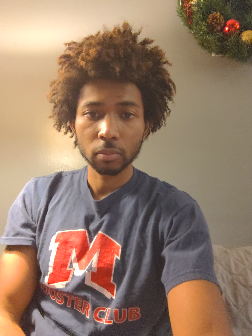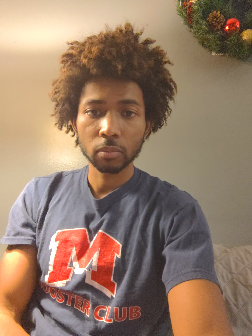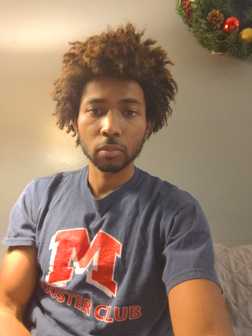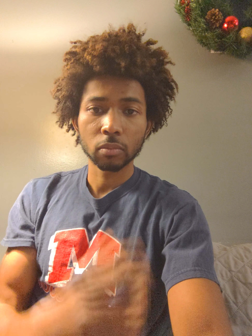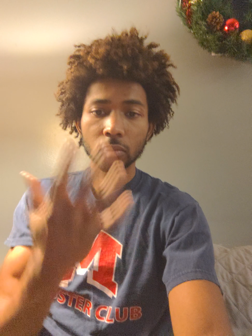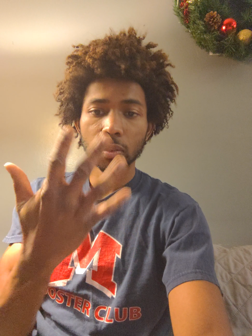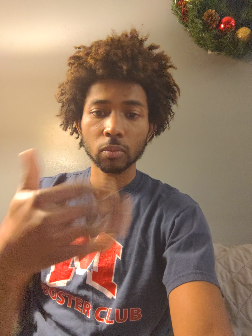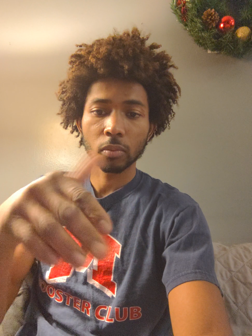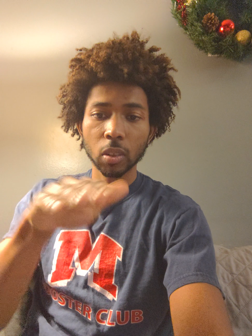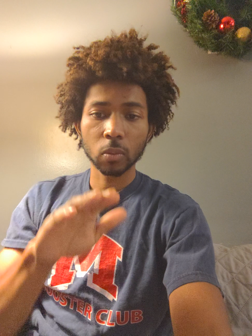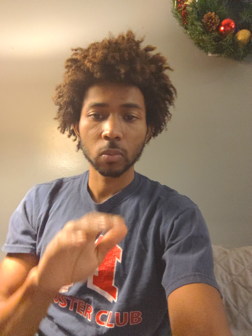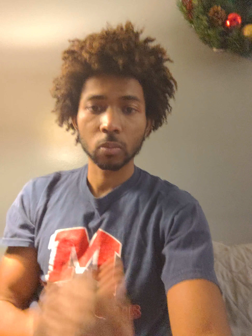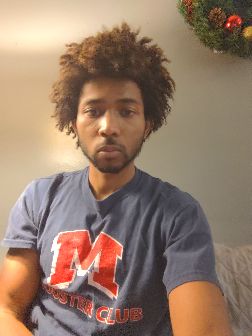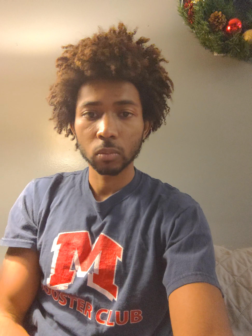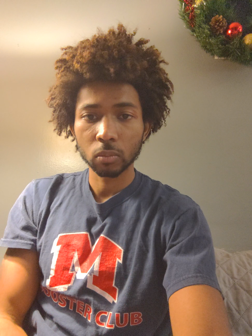mitten